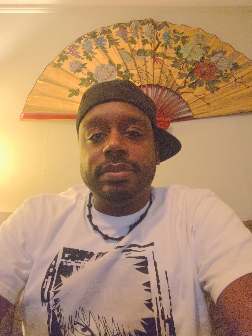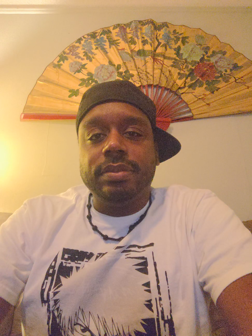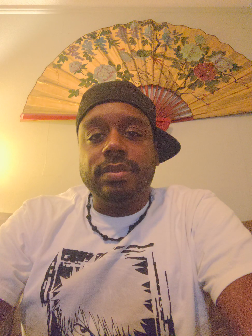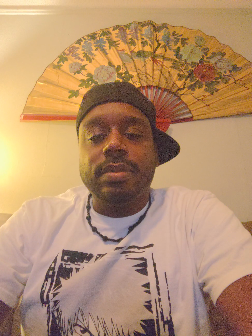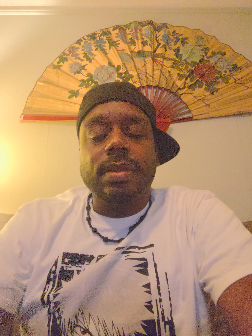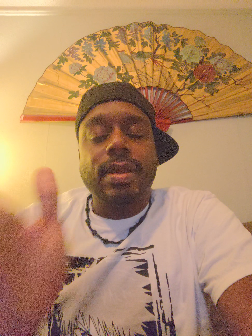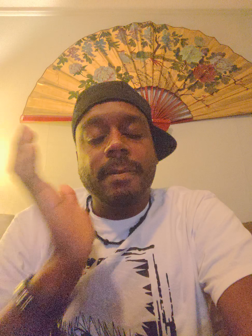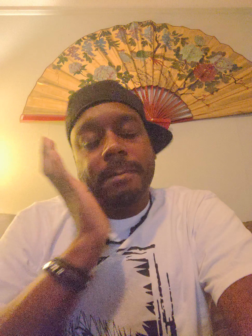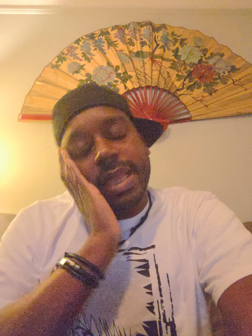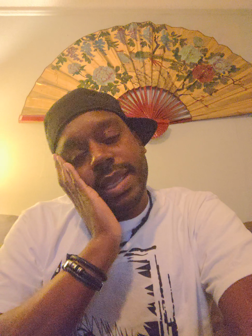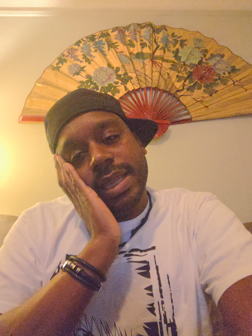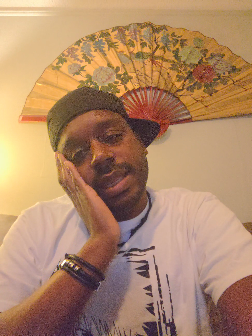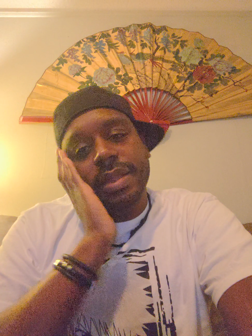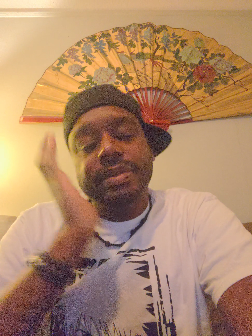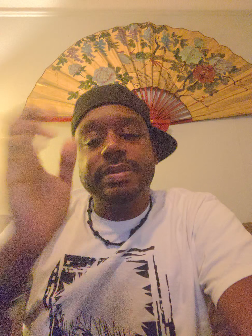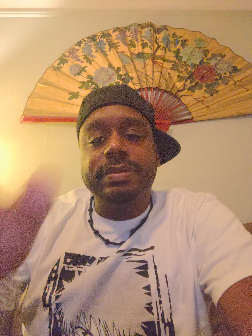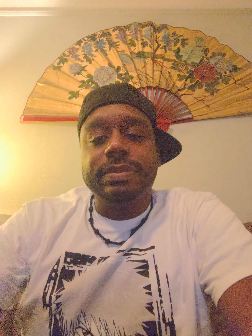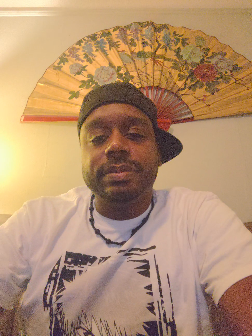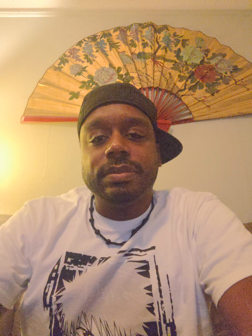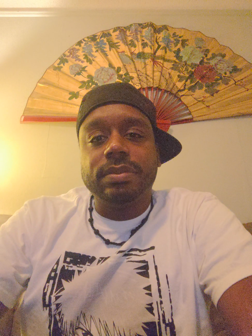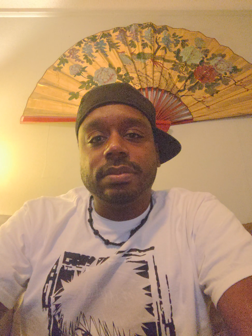bed